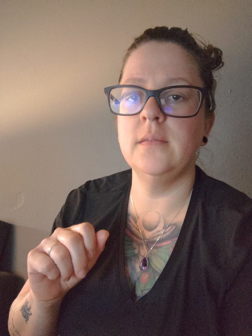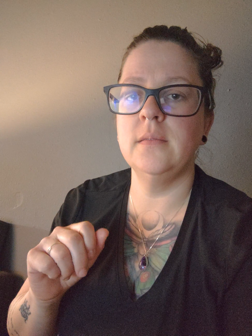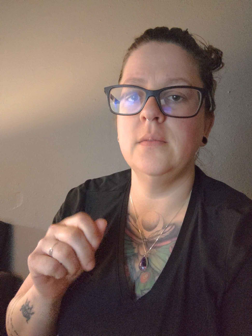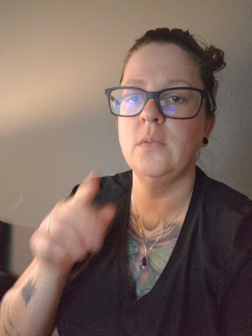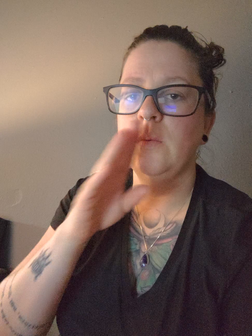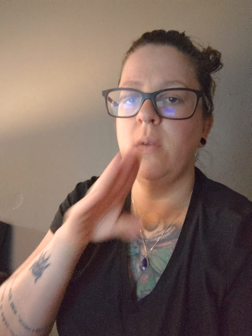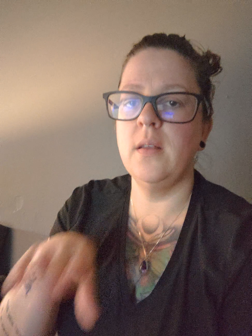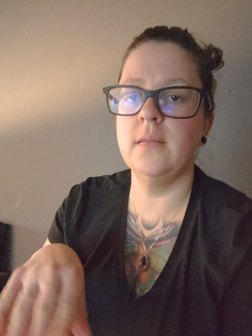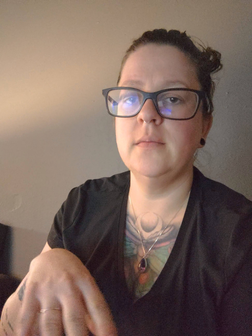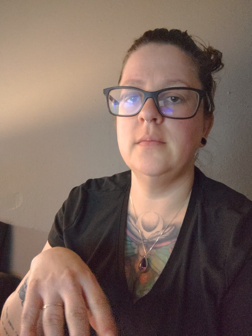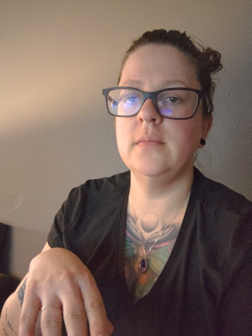quiet